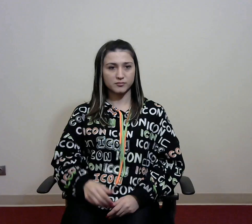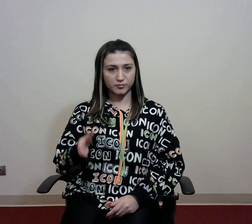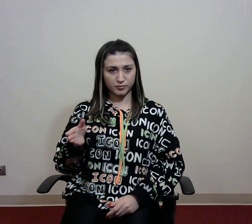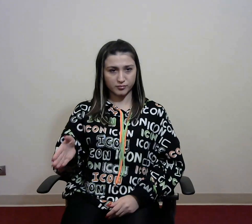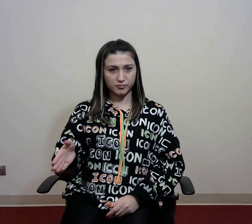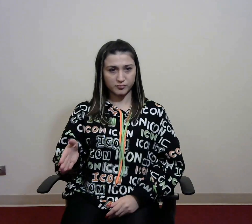burda